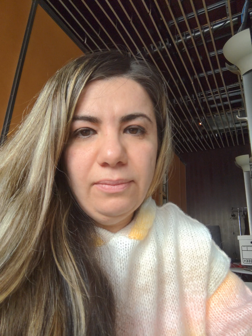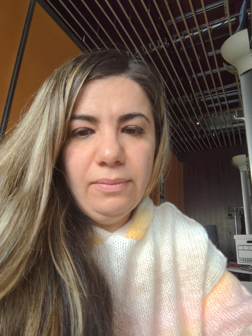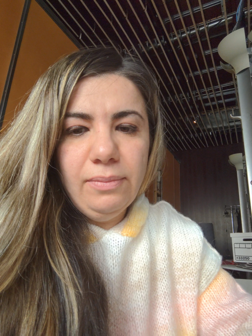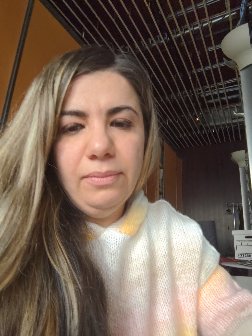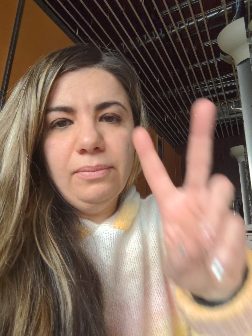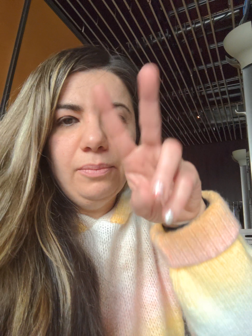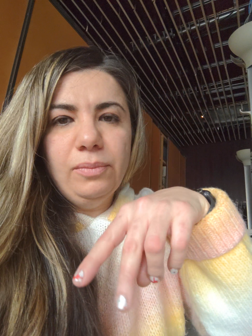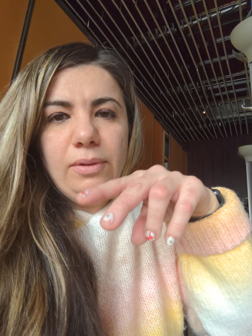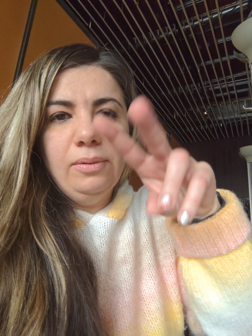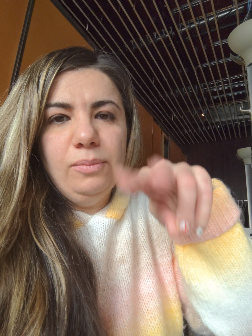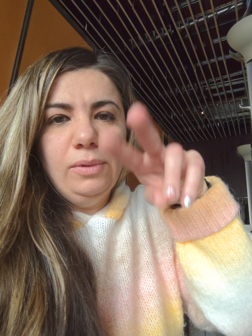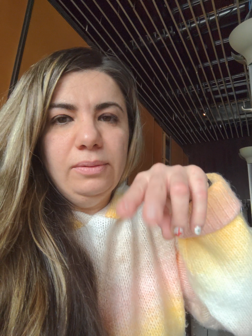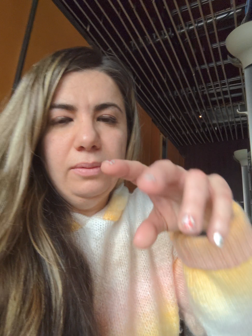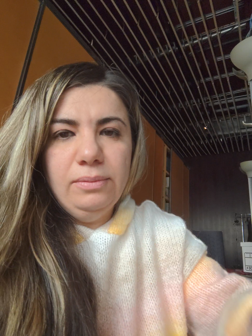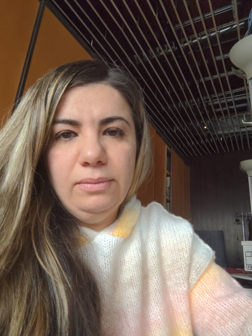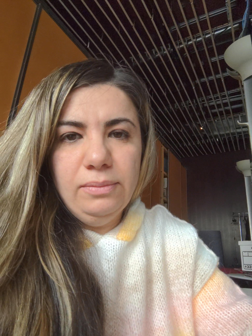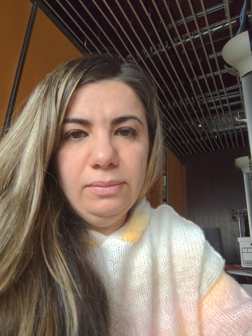read